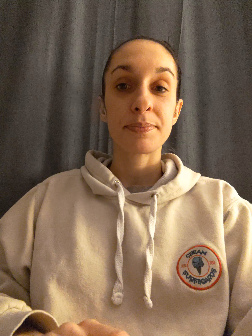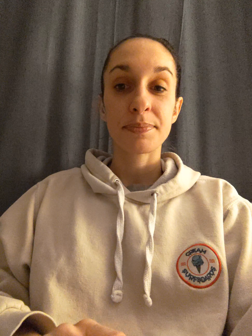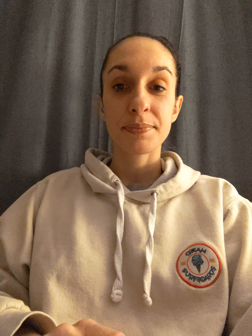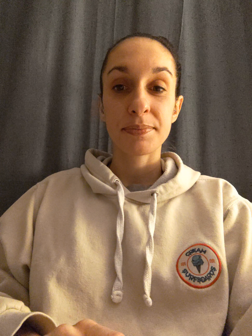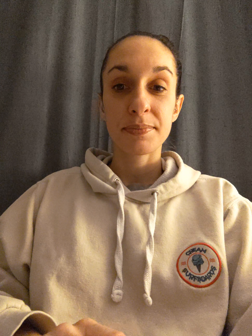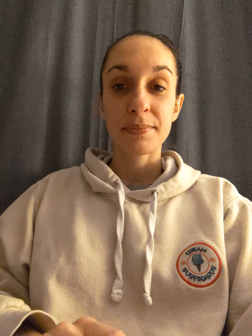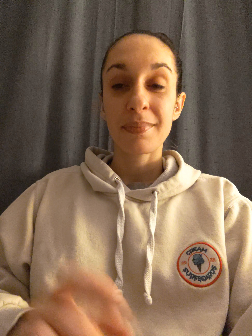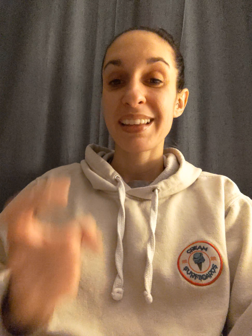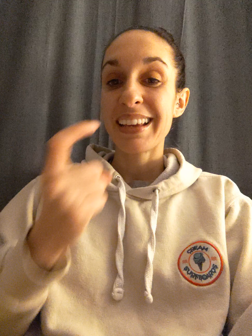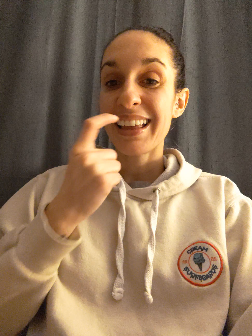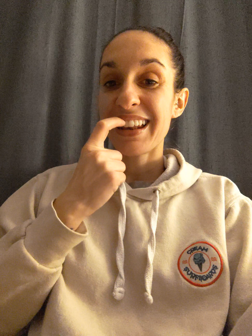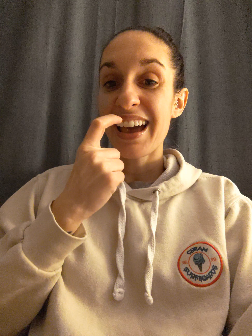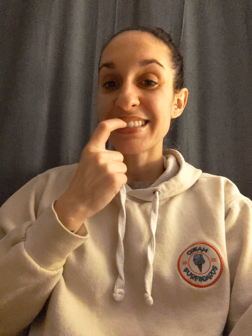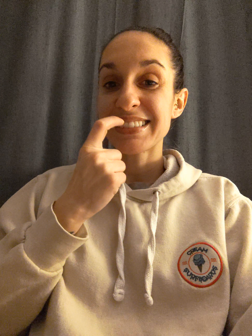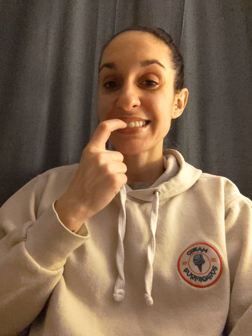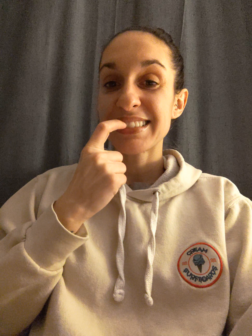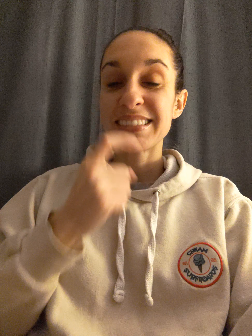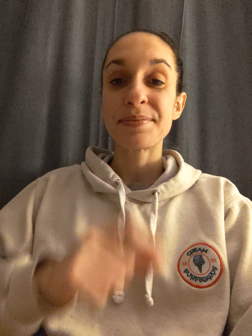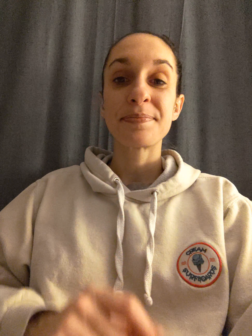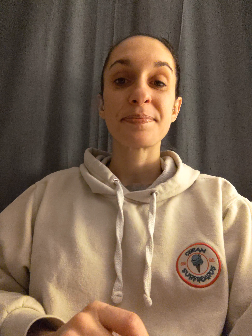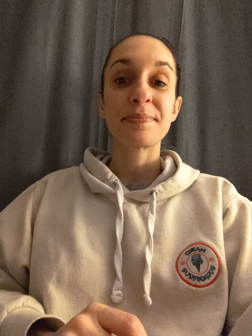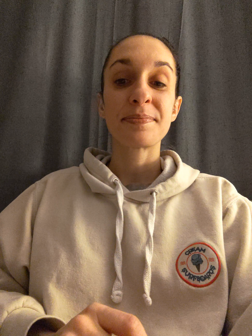window